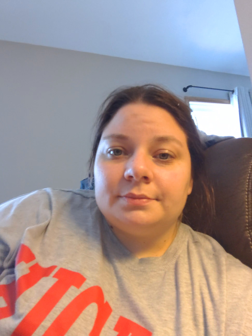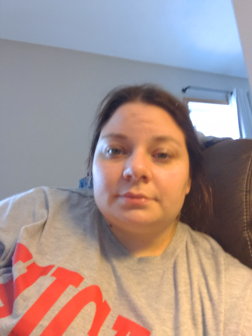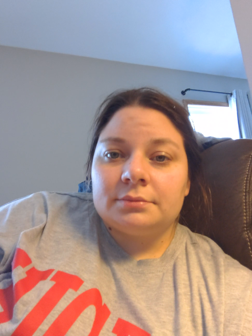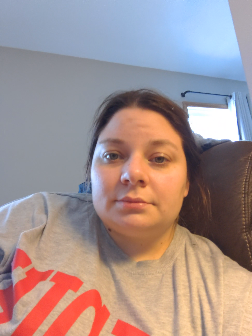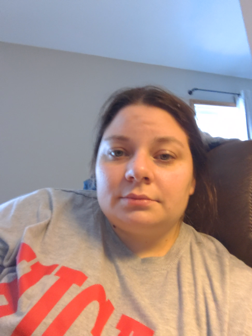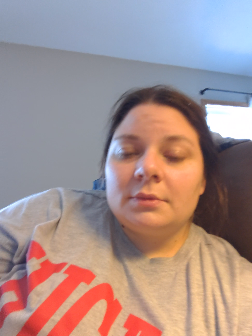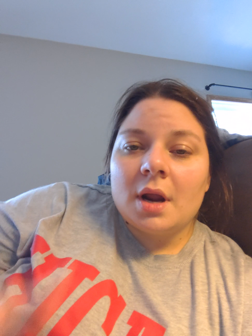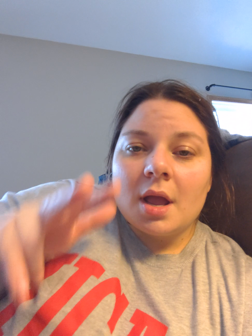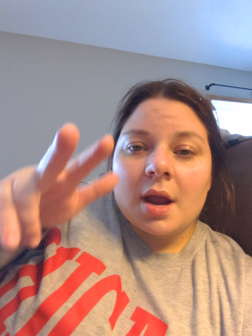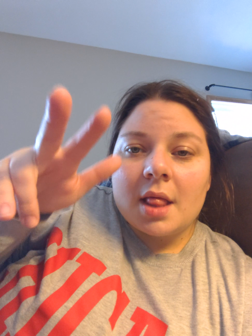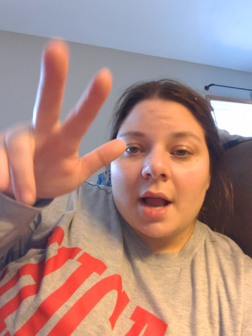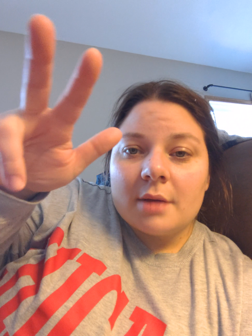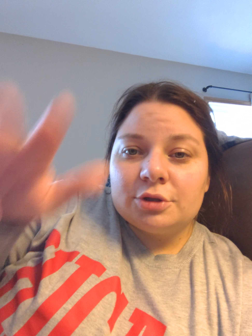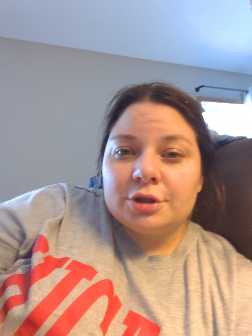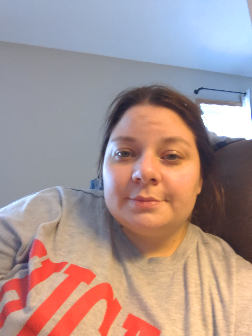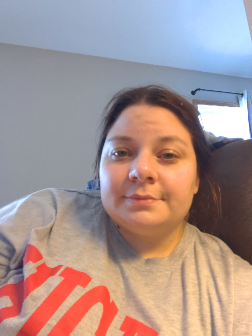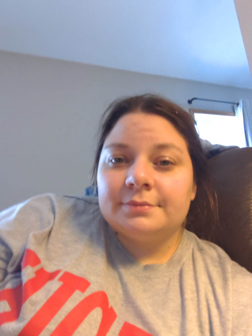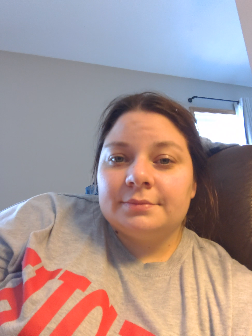helicopter